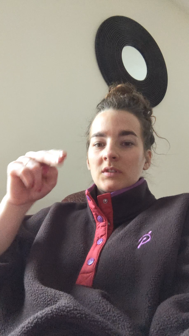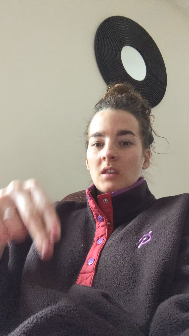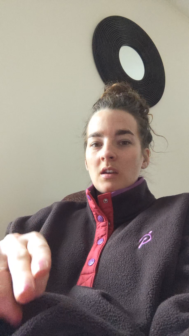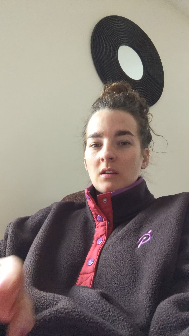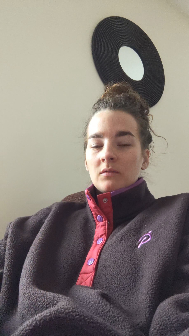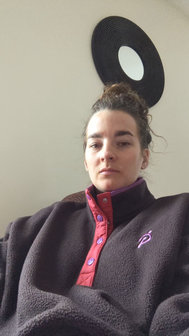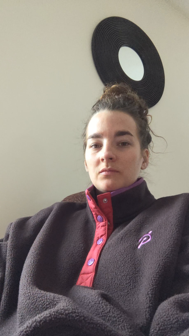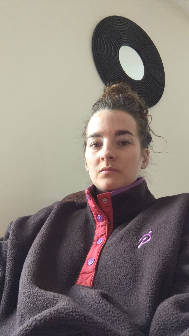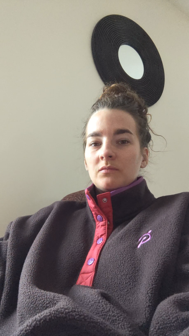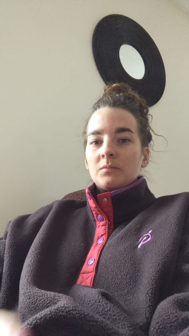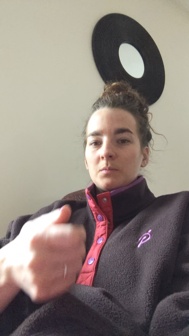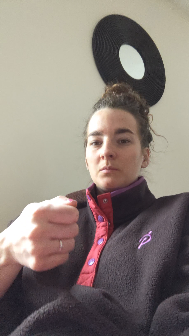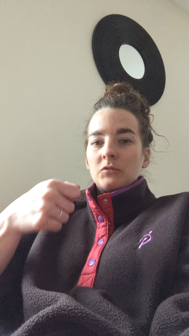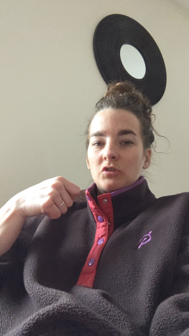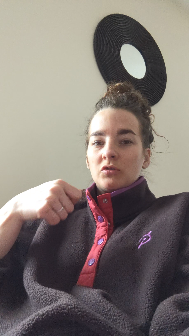pull